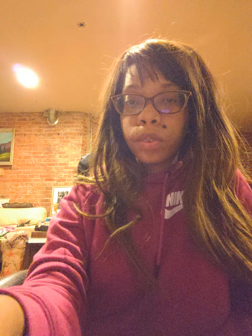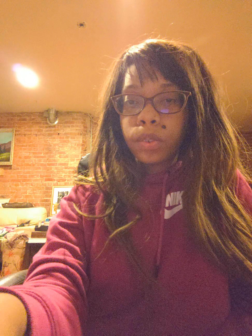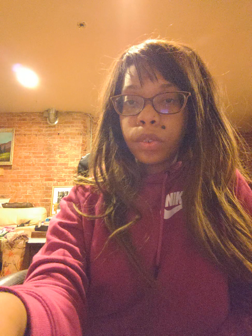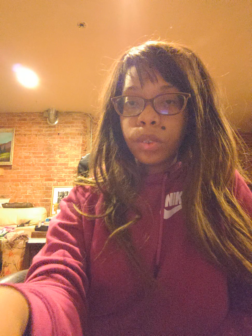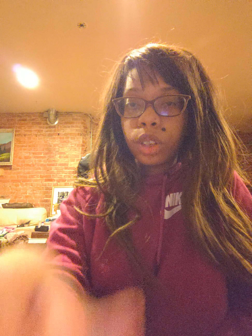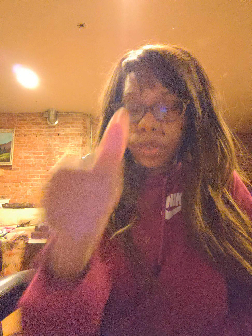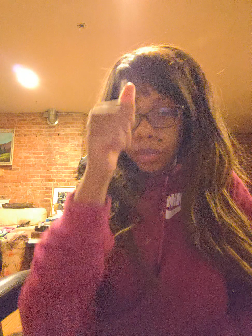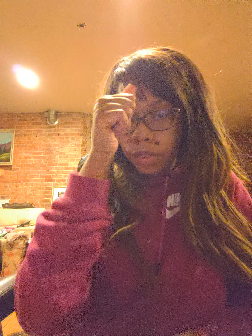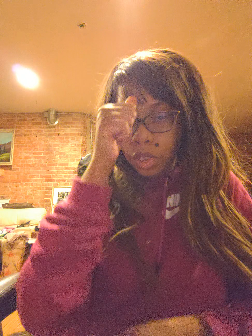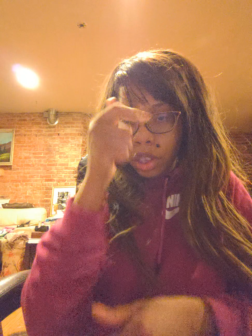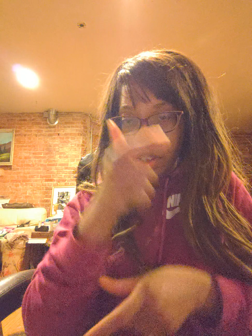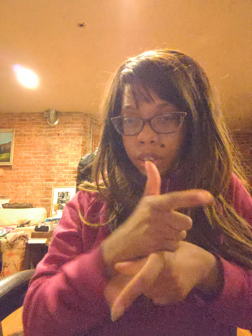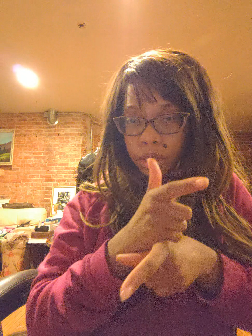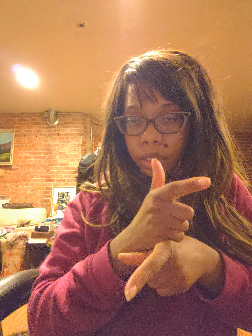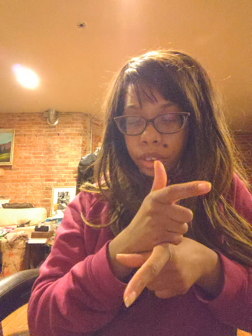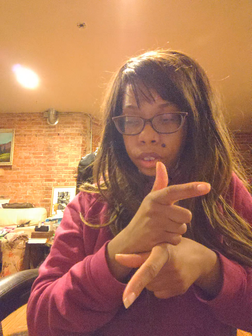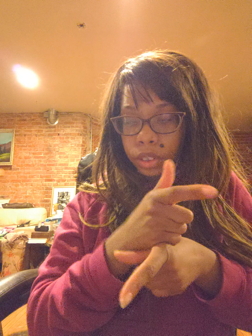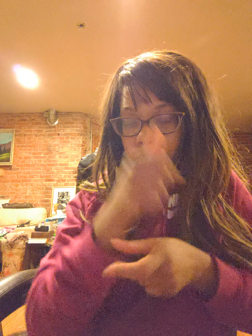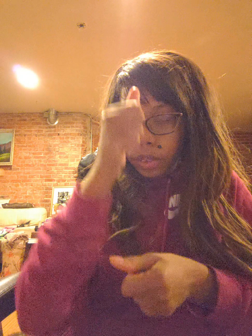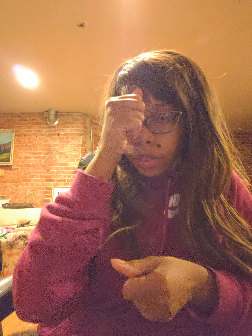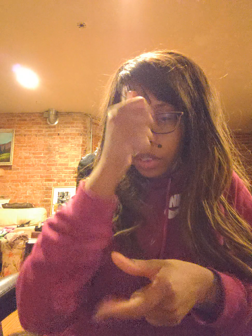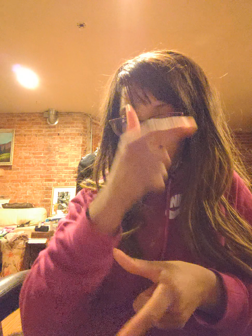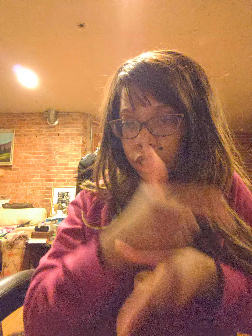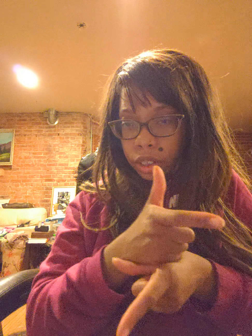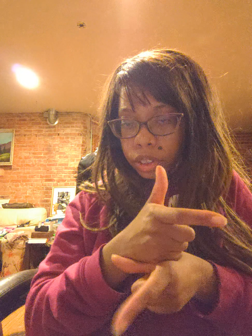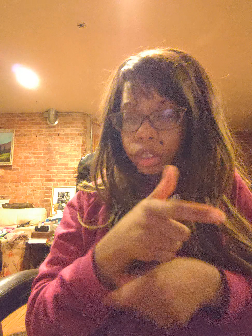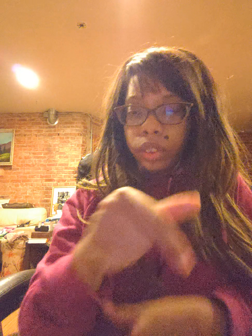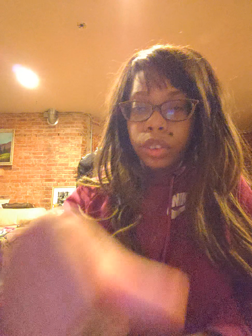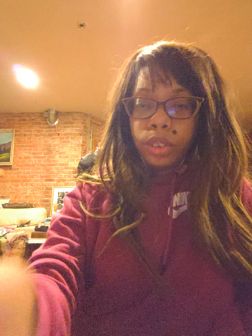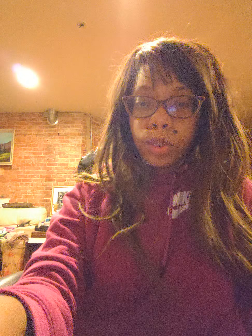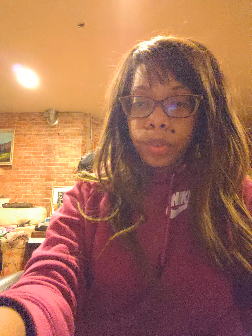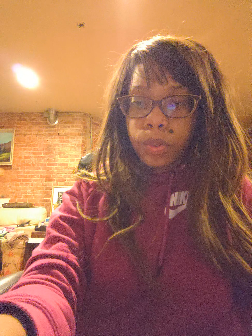brother